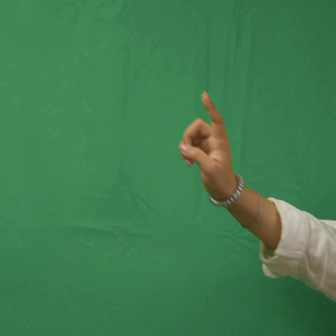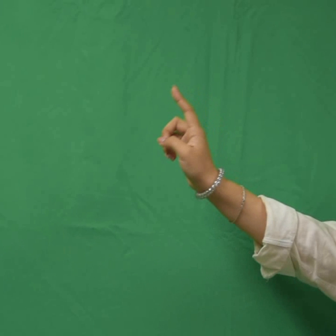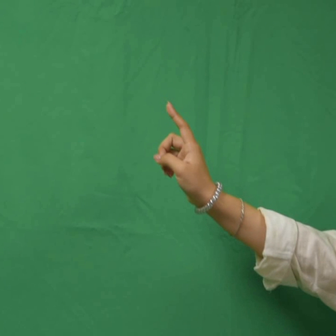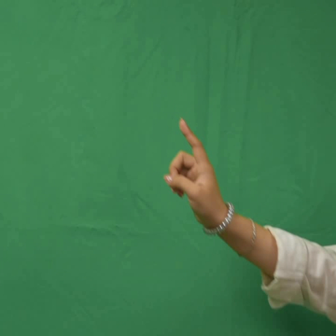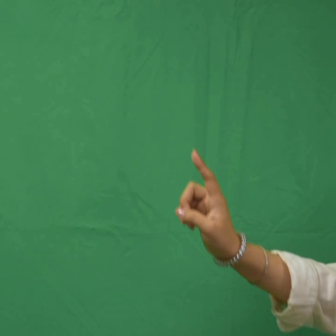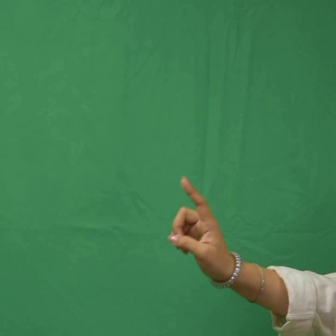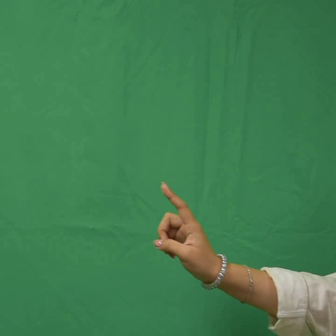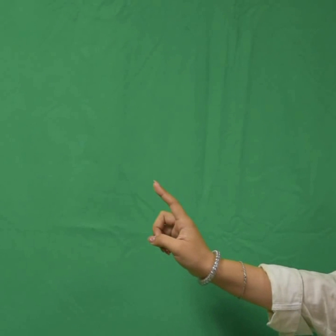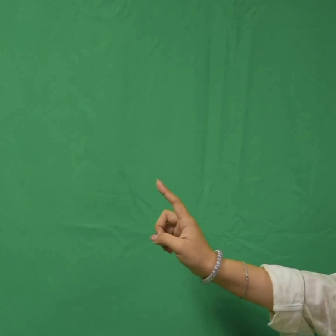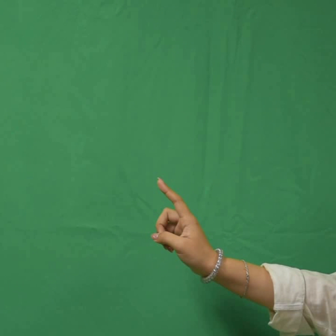Z